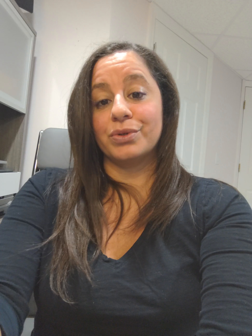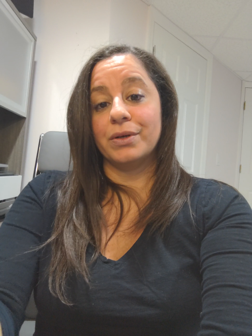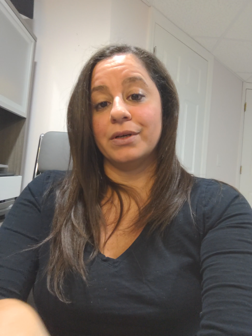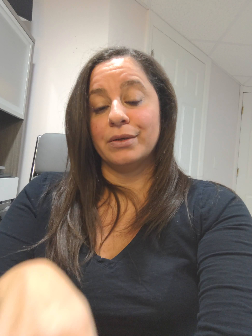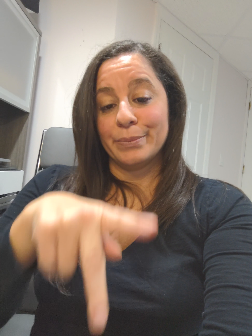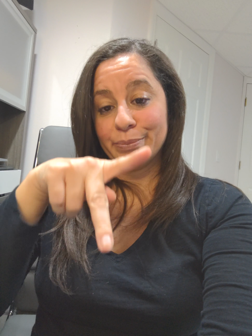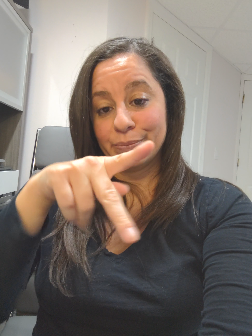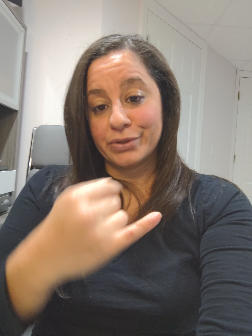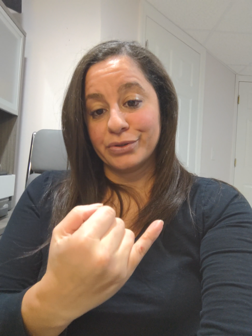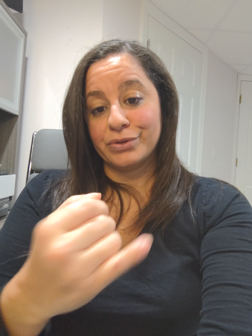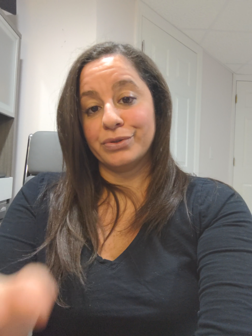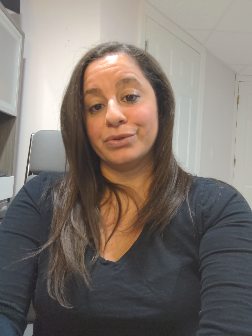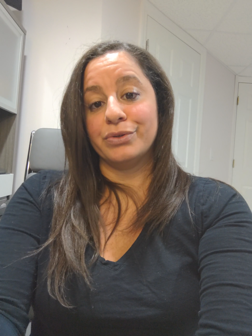pajamas